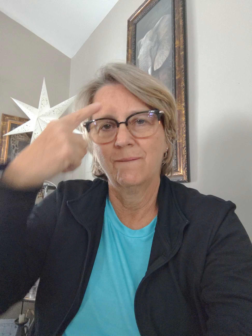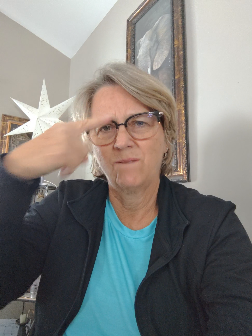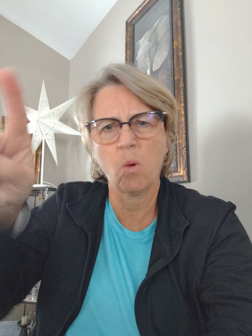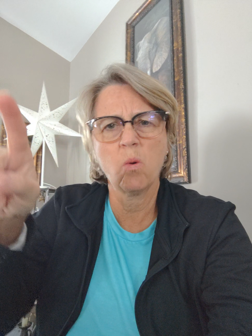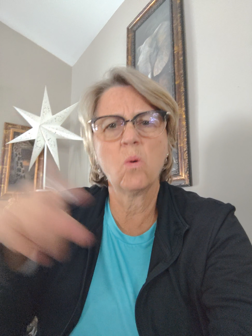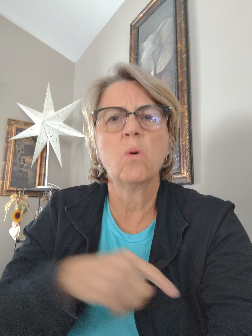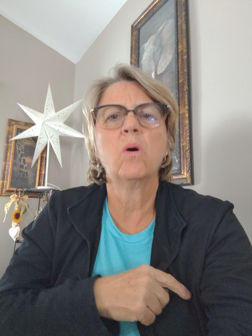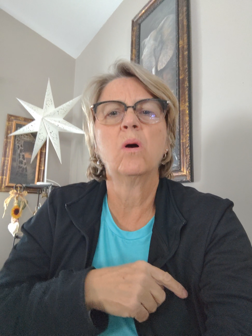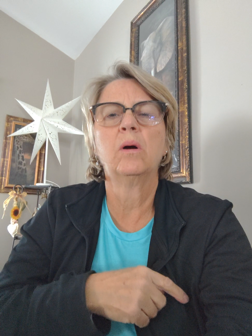for